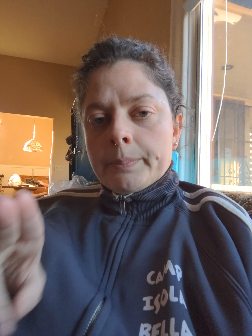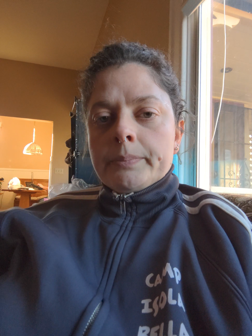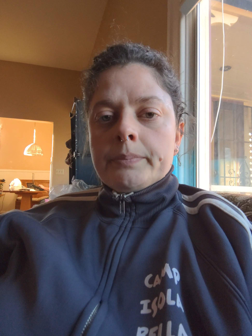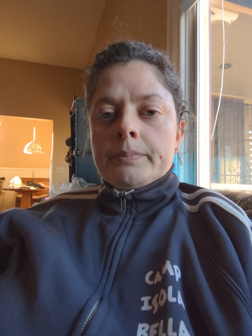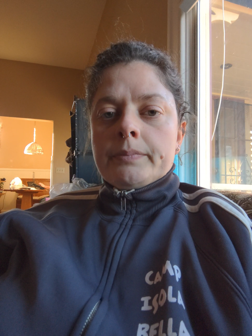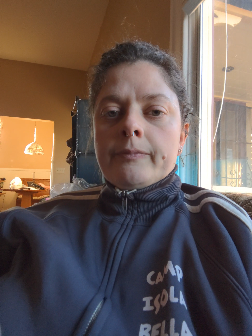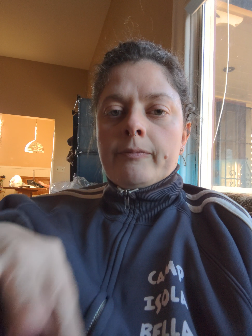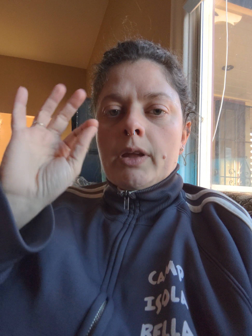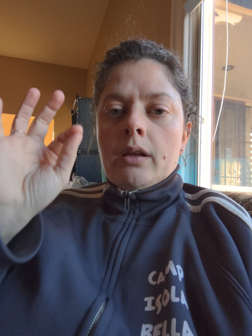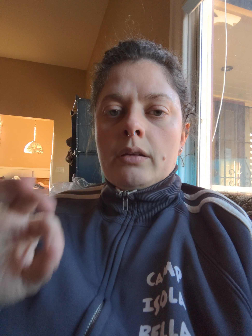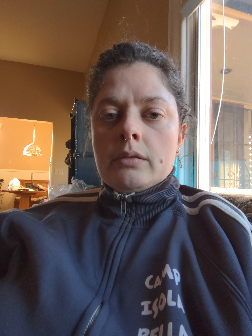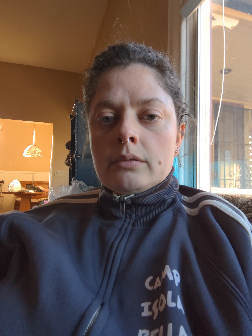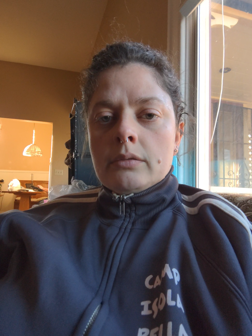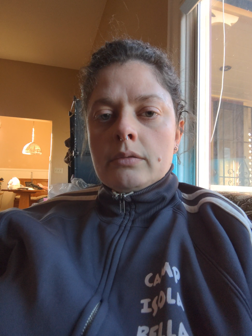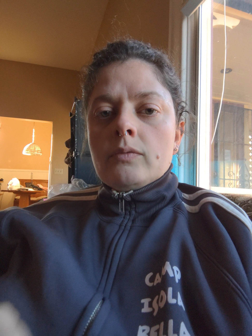find